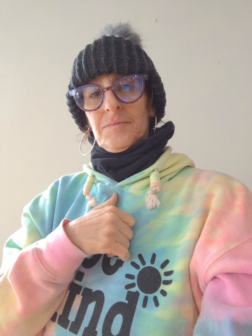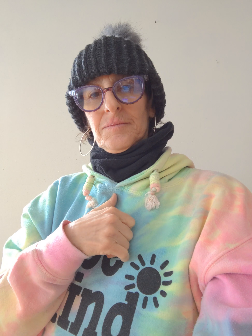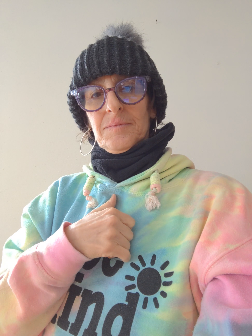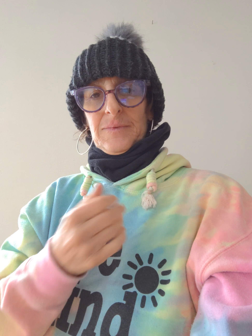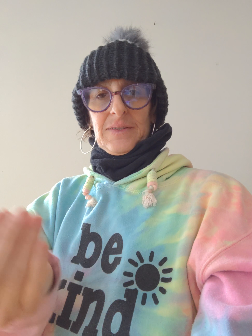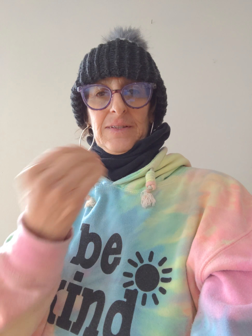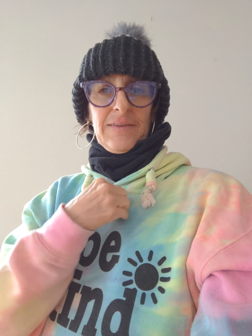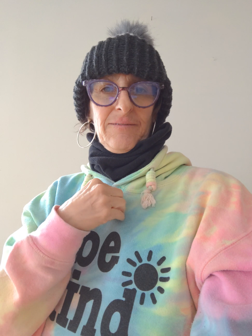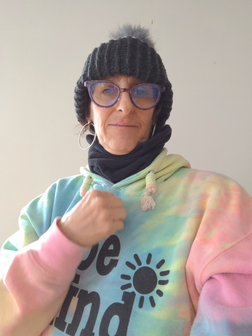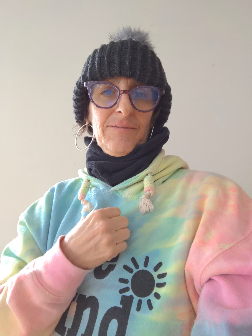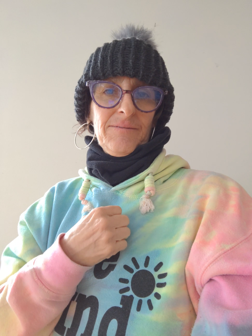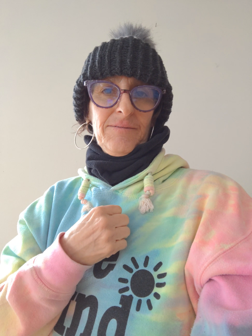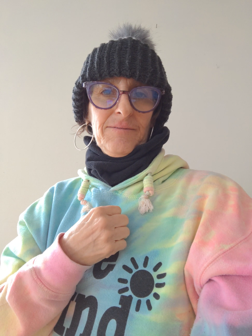give